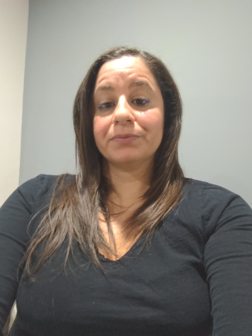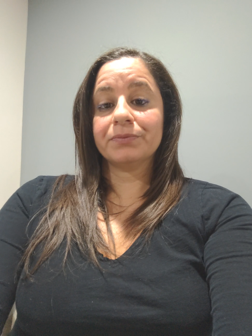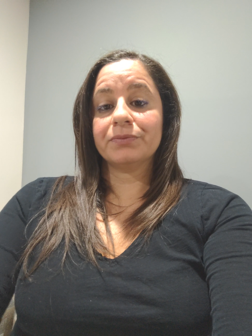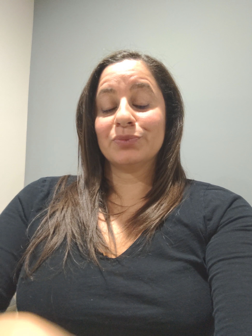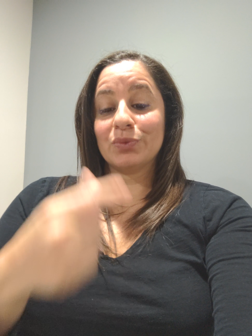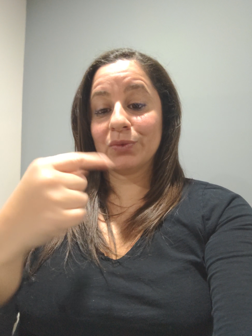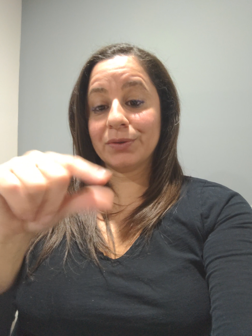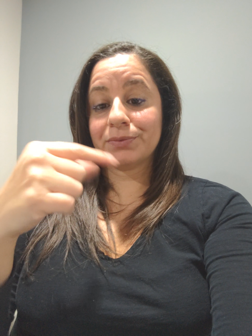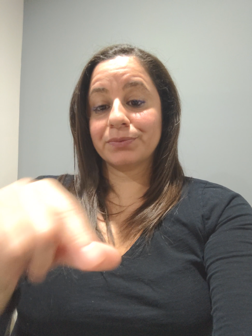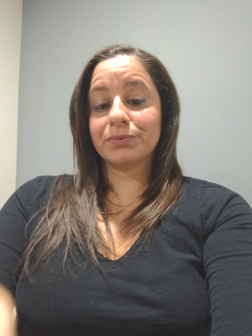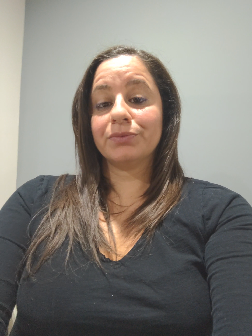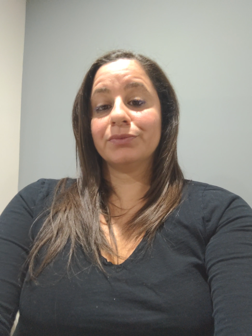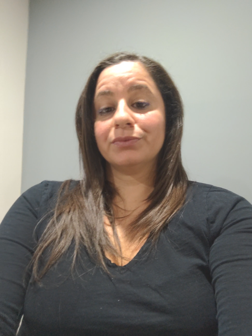green